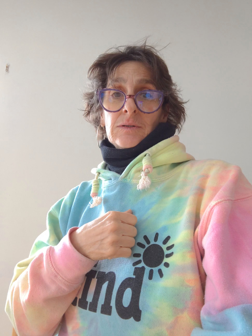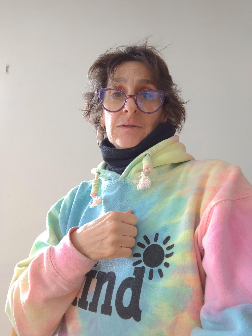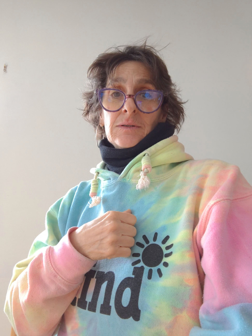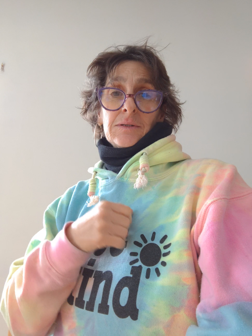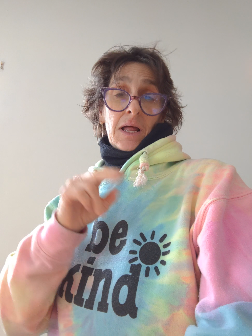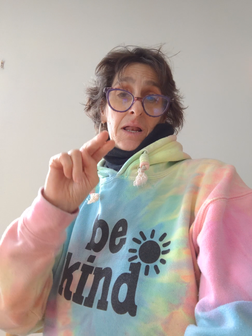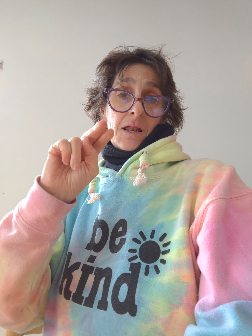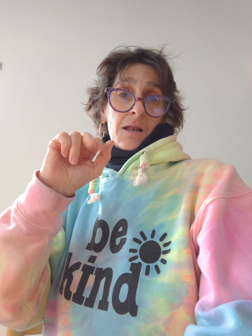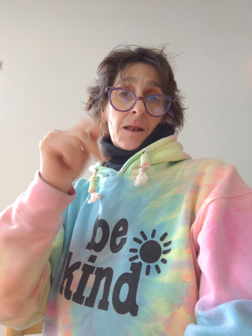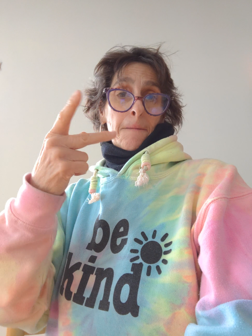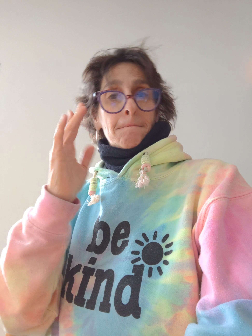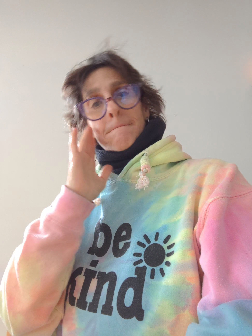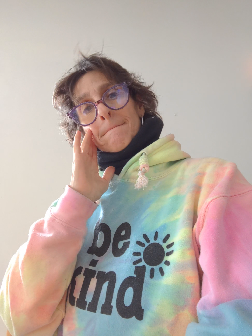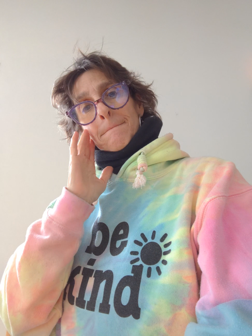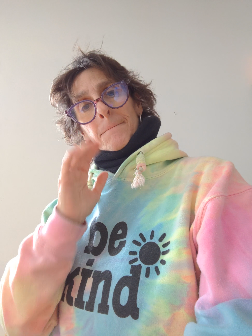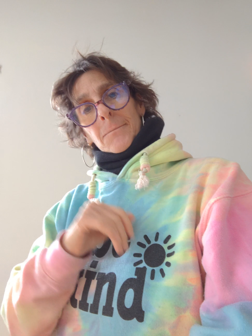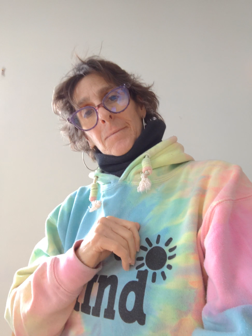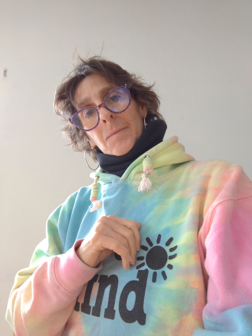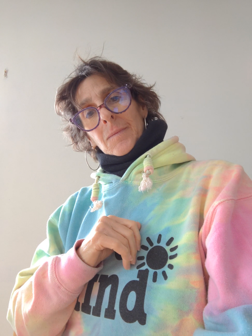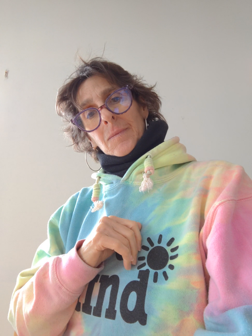nap